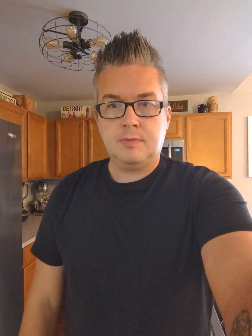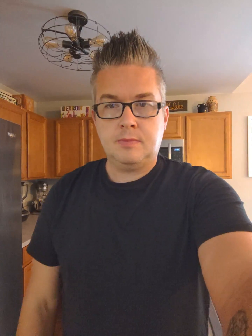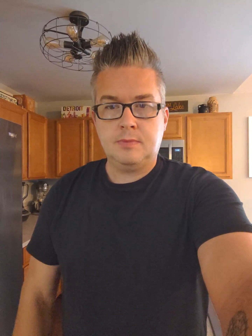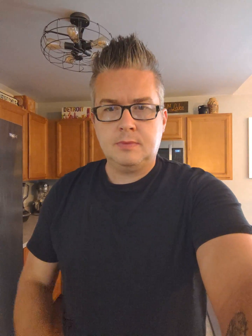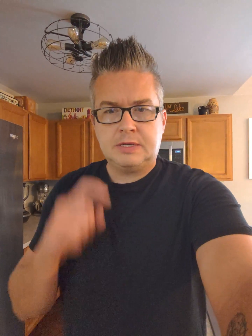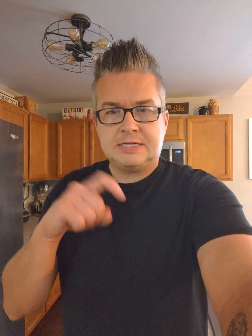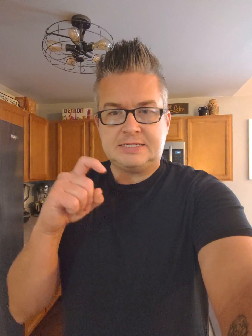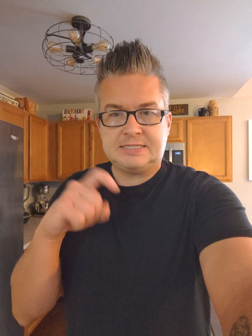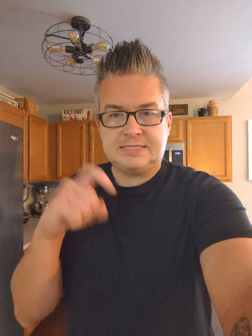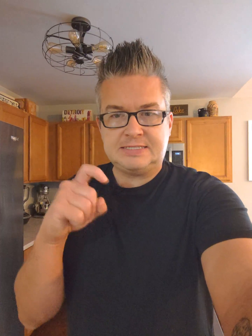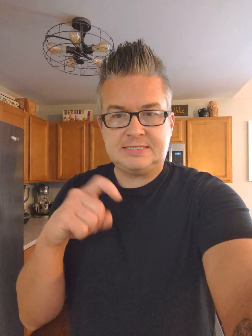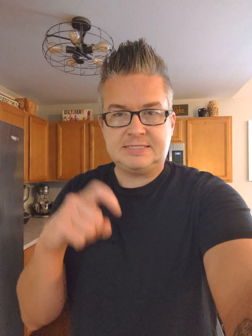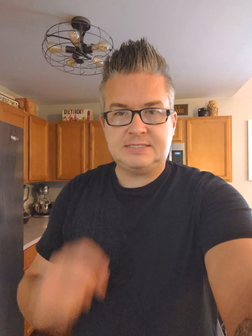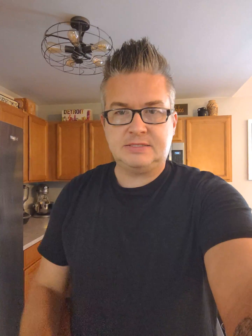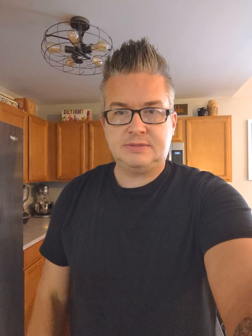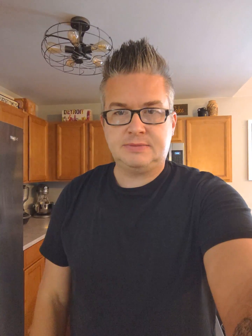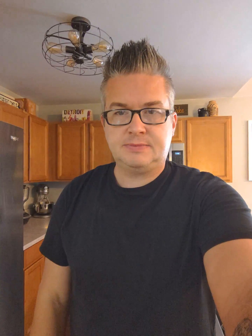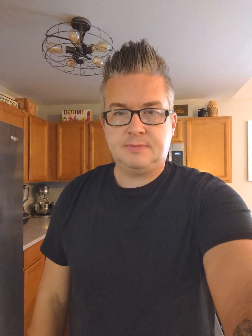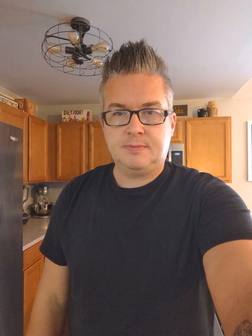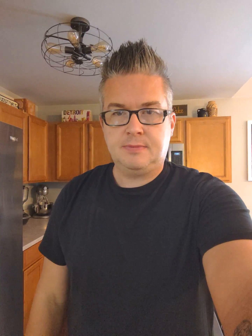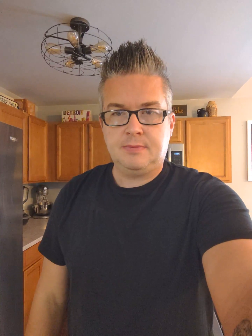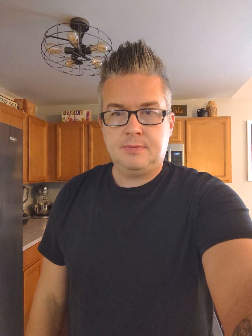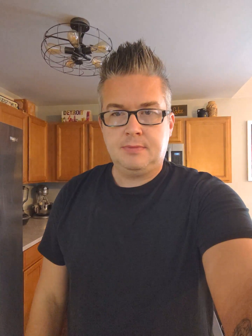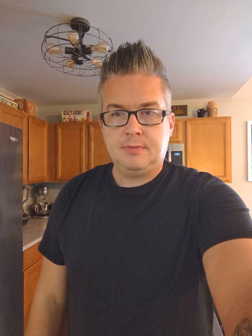need